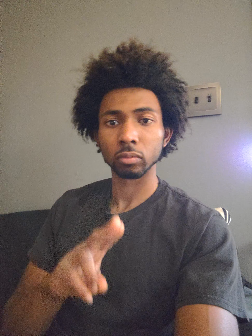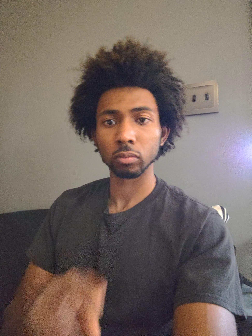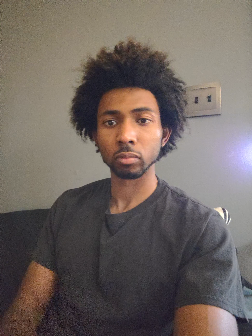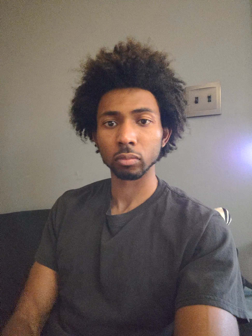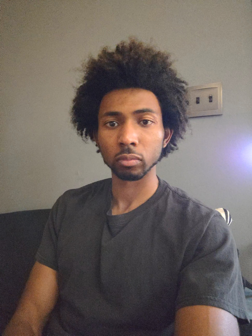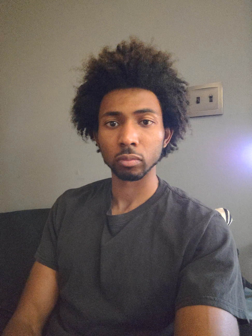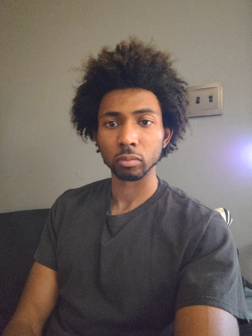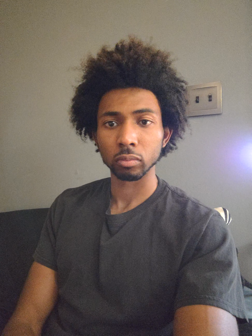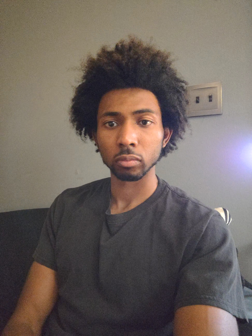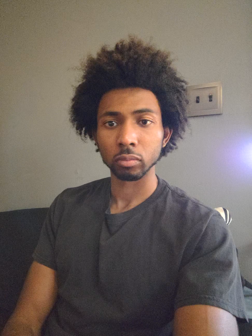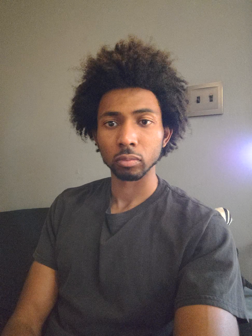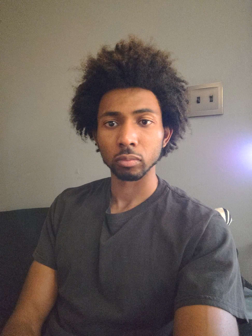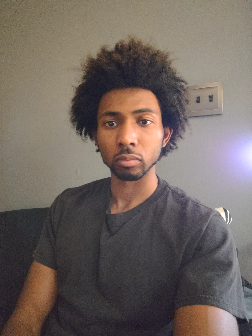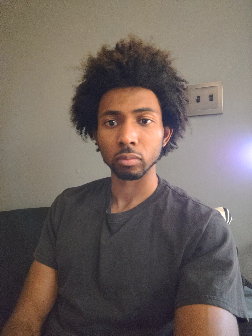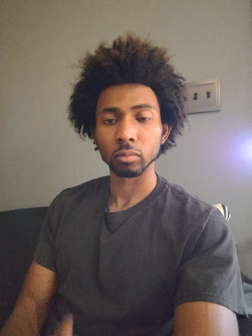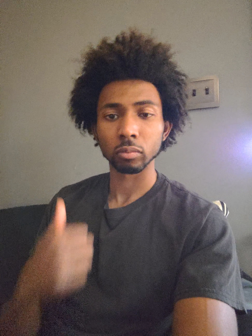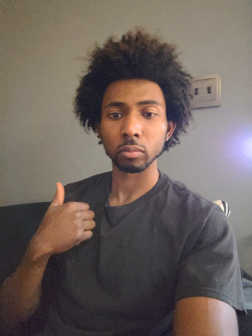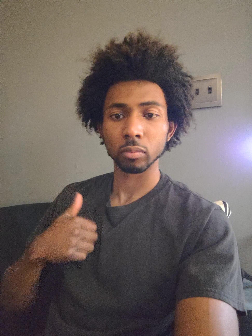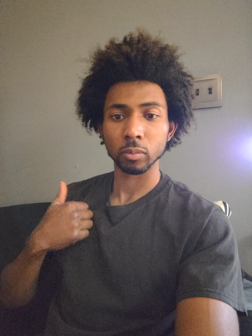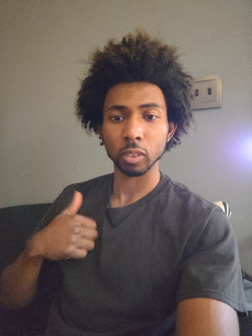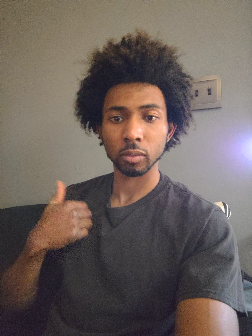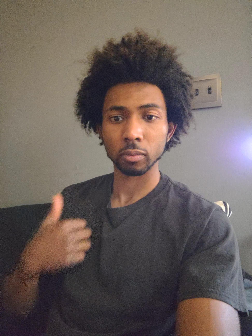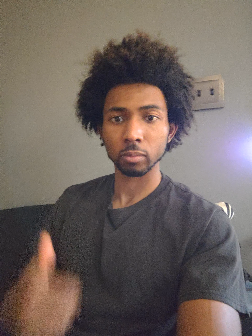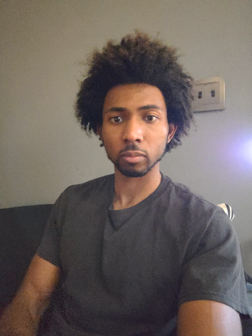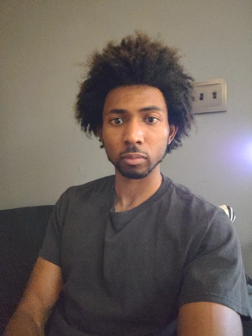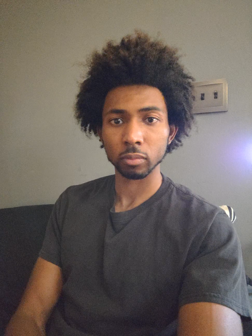bathtub